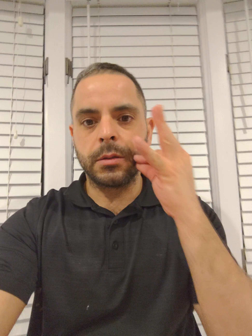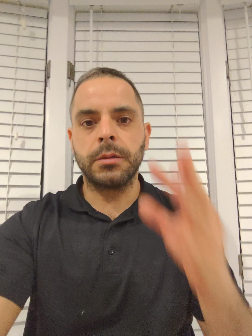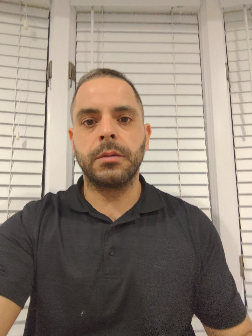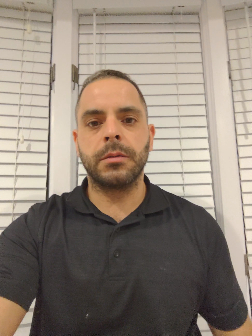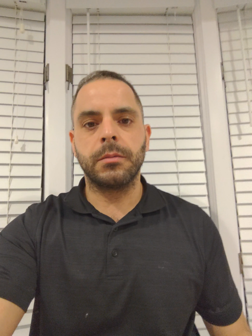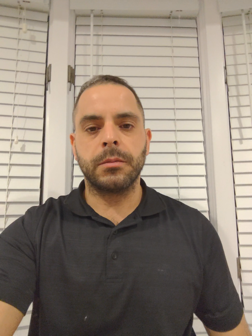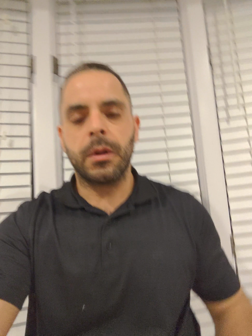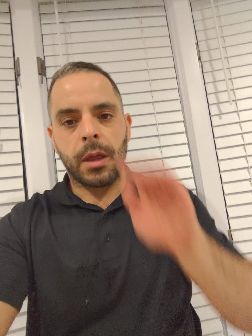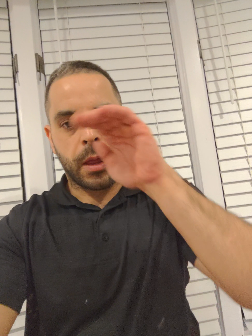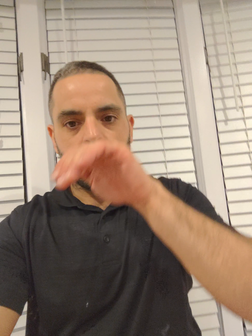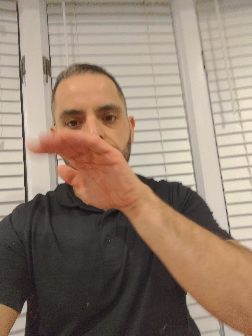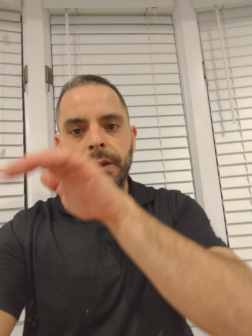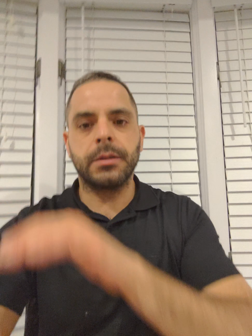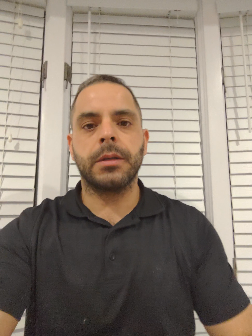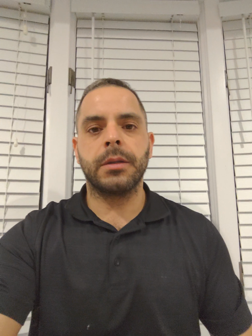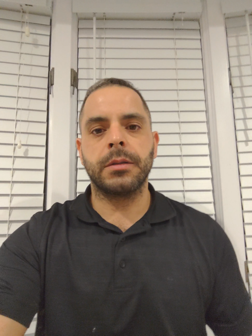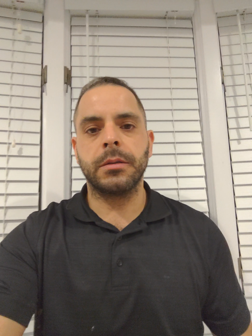elephant